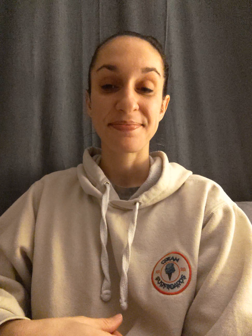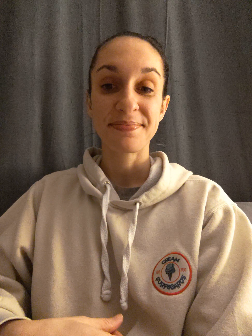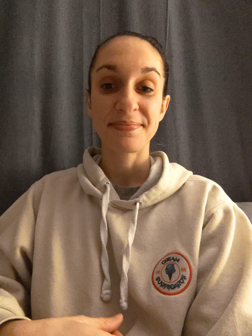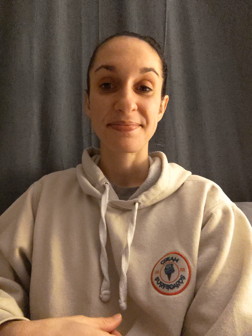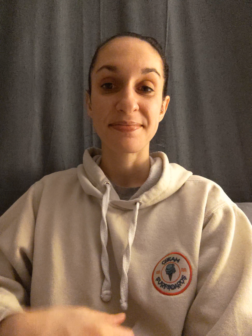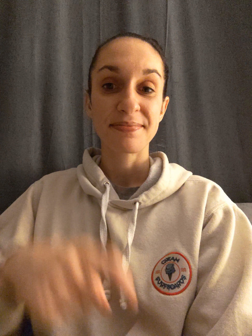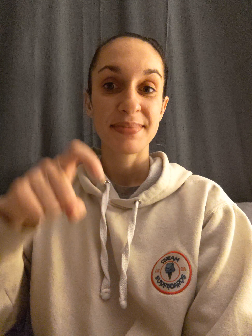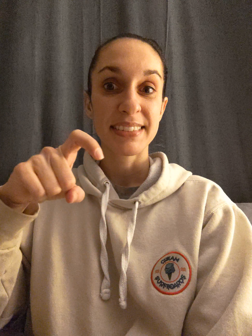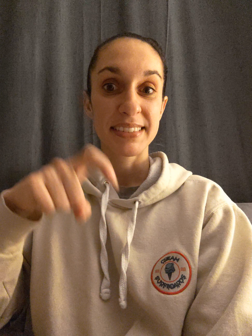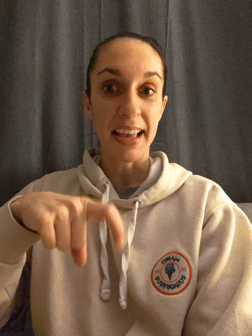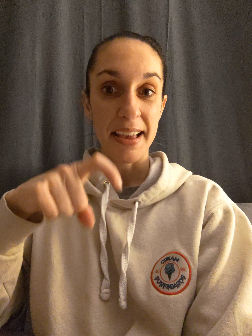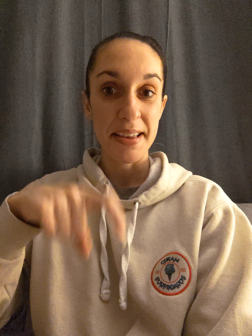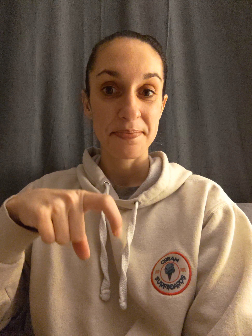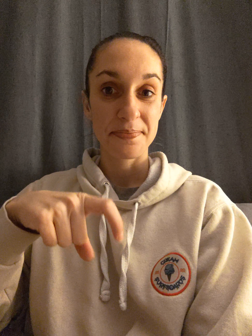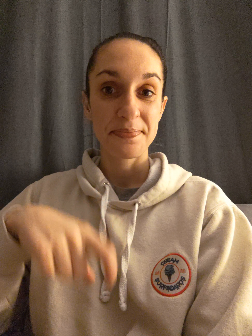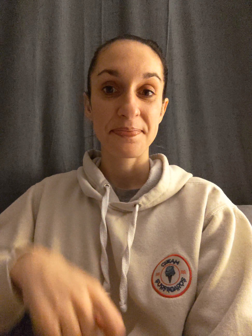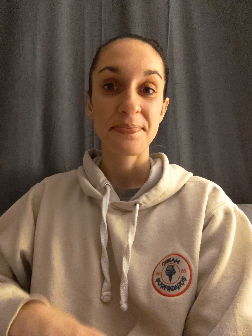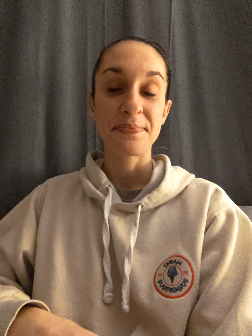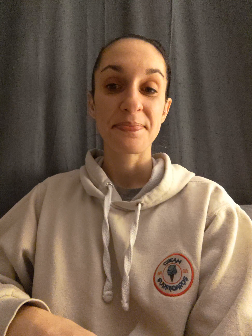time